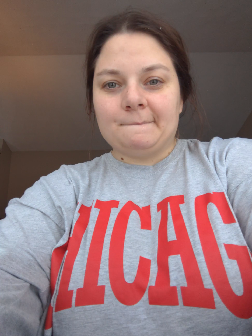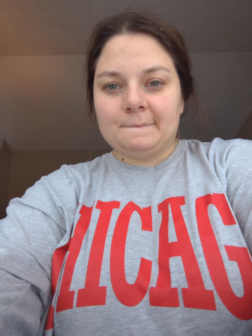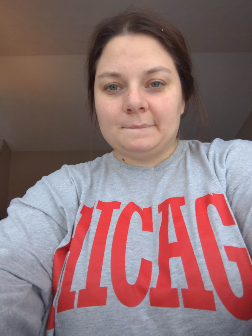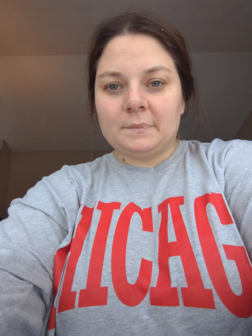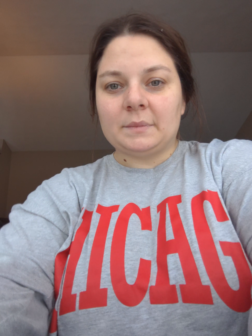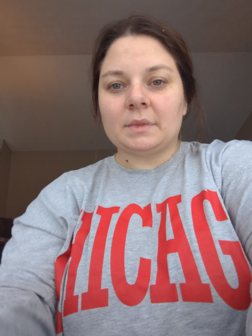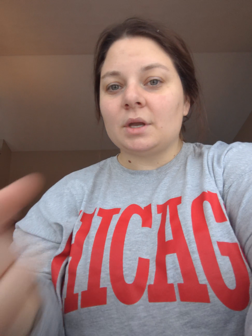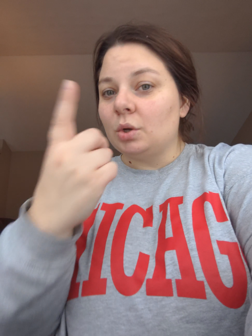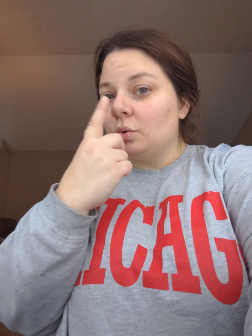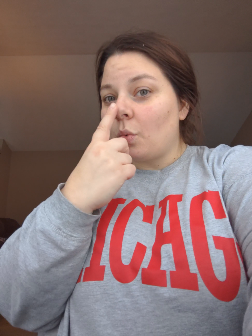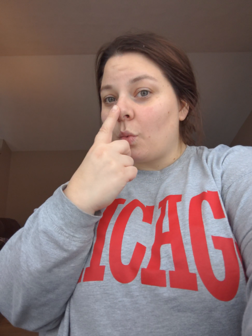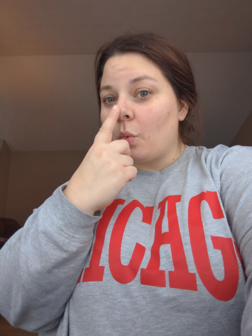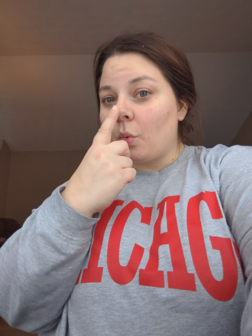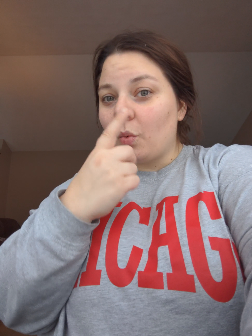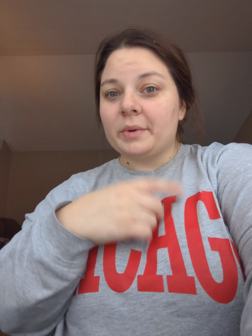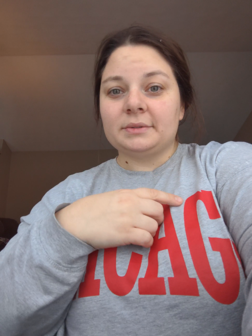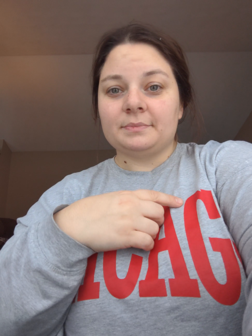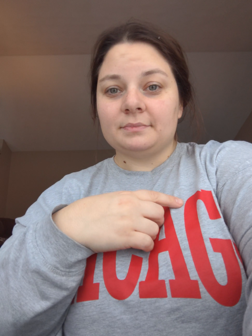nose